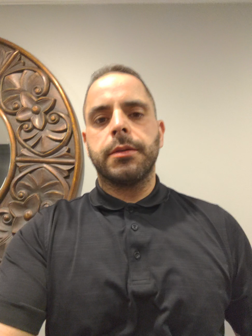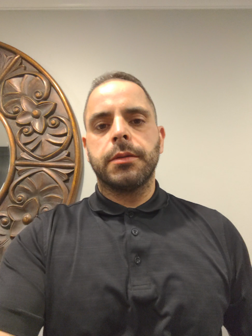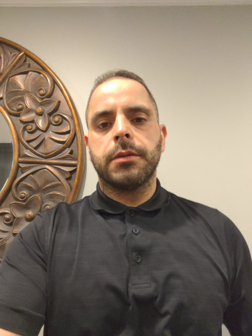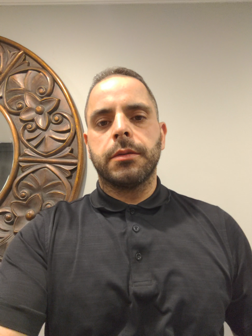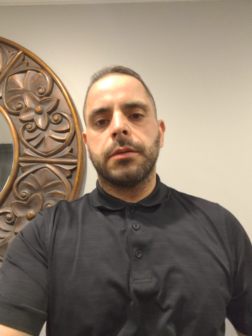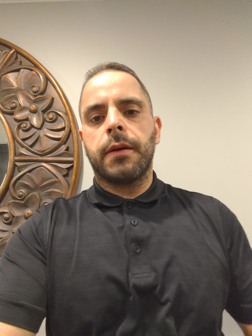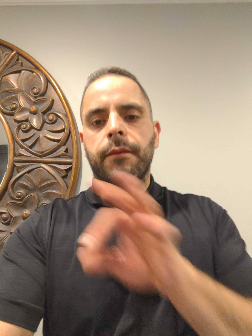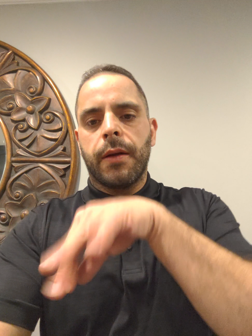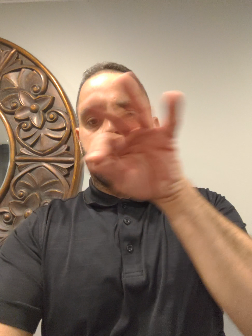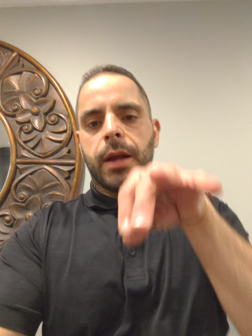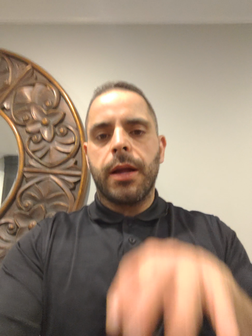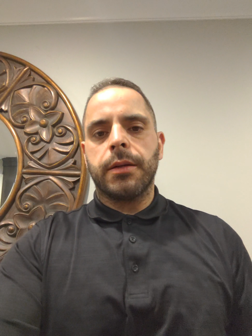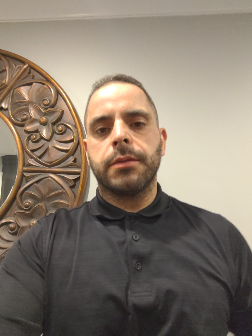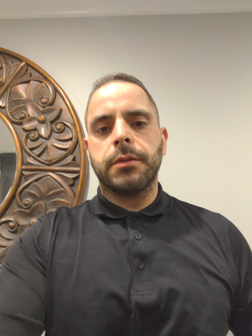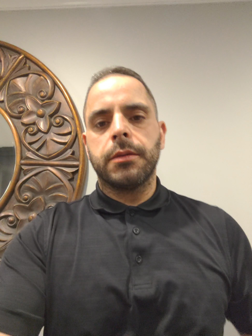french fries